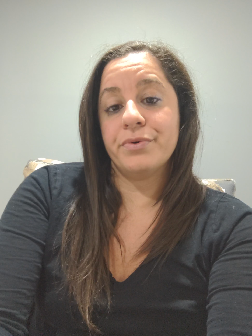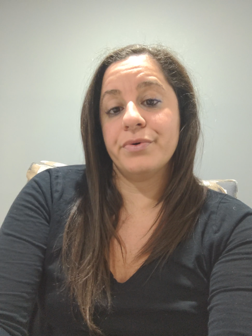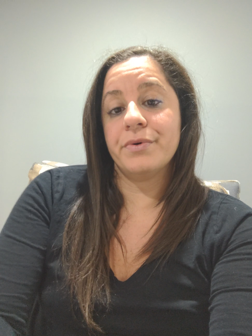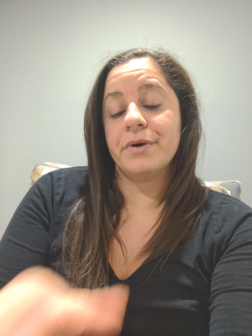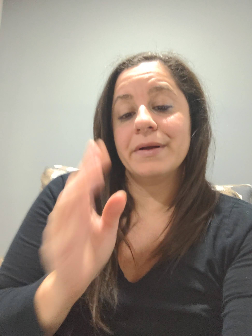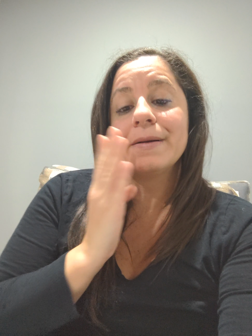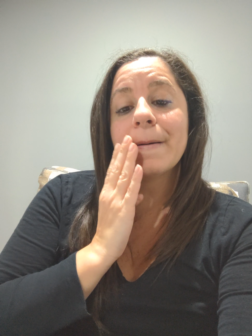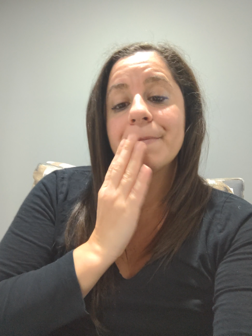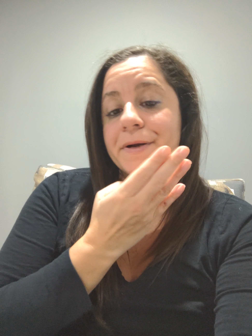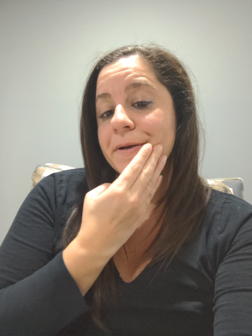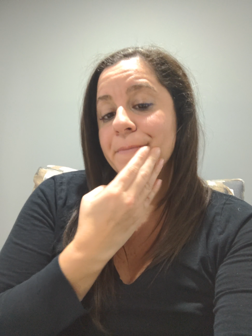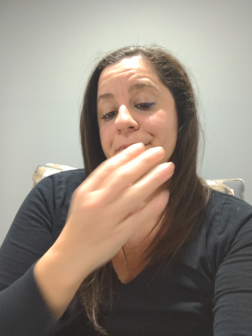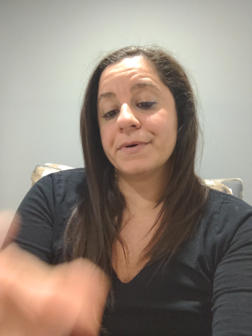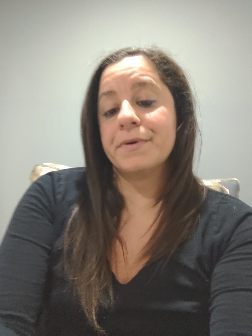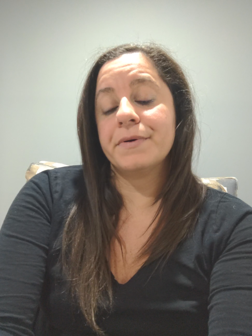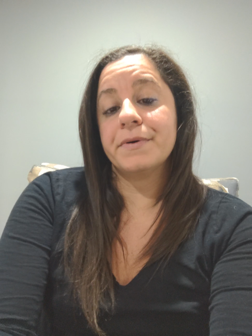napkin